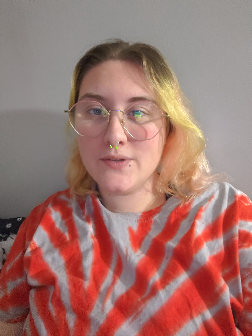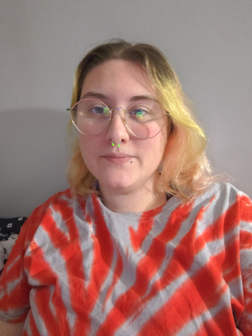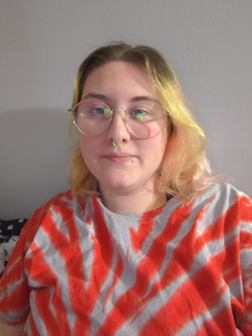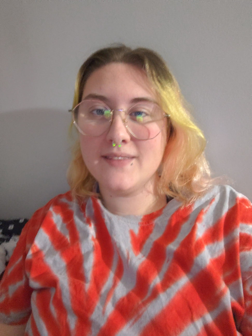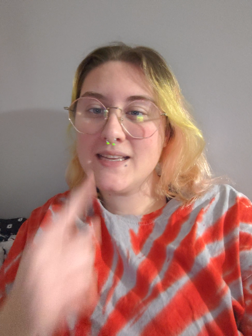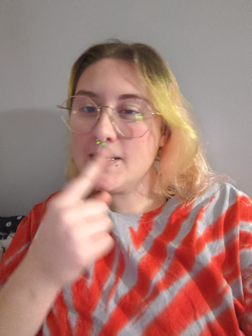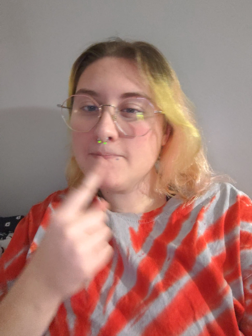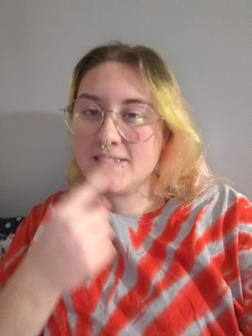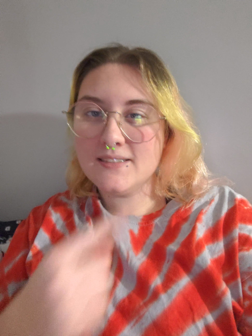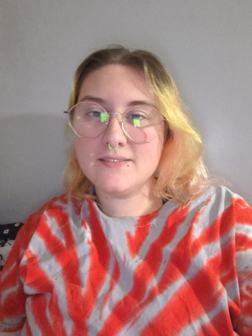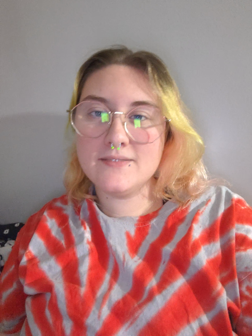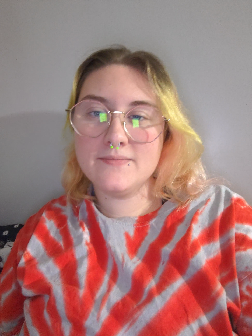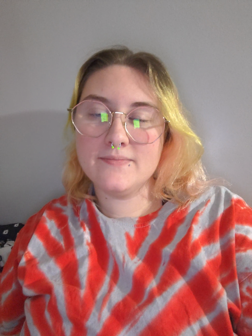lips